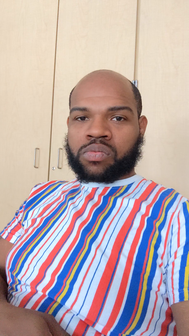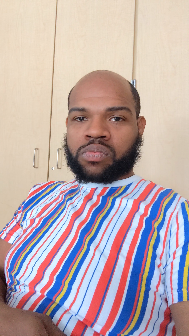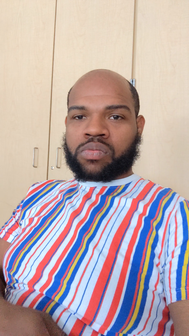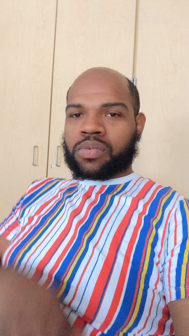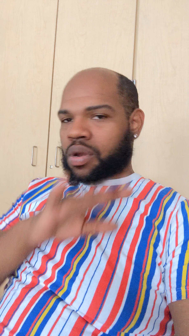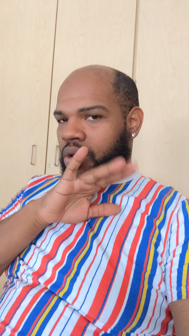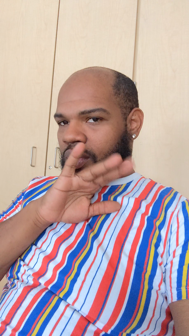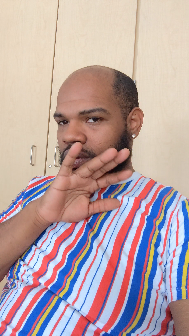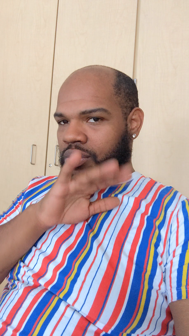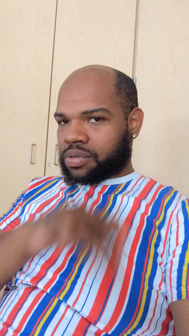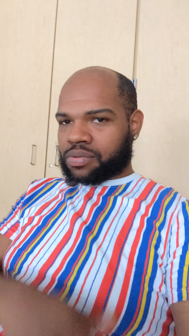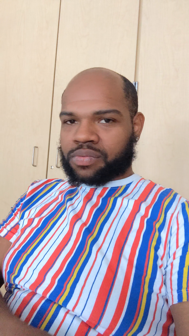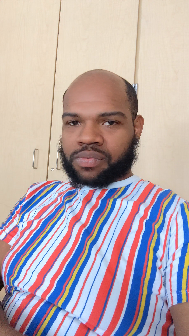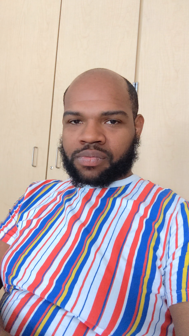naughty